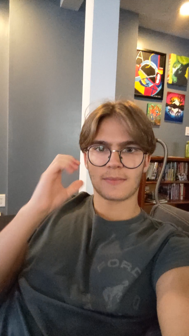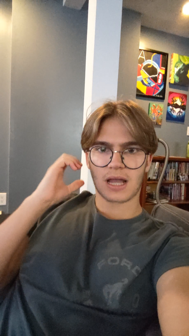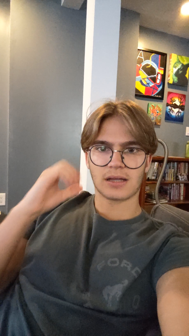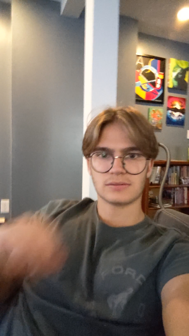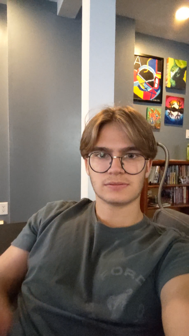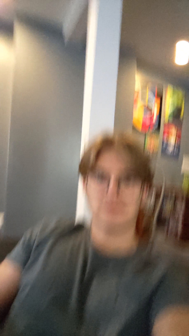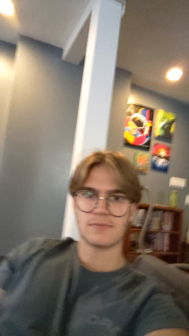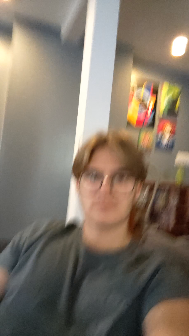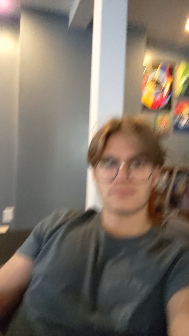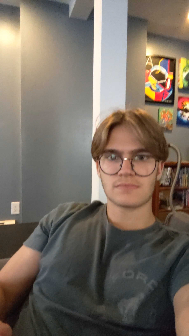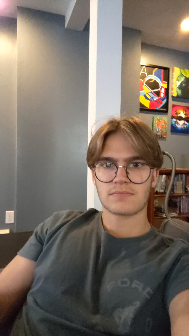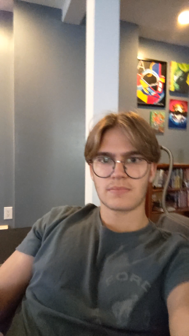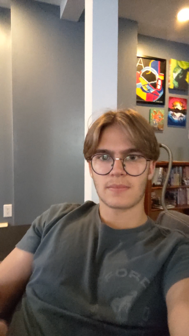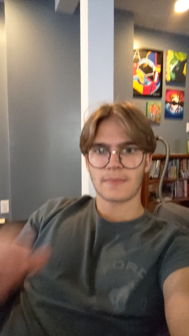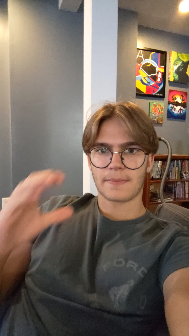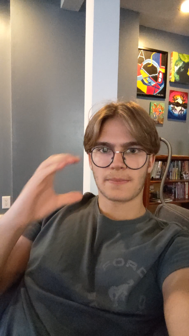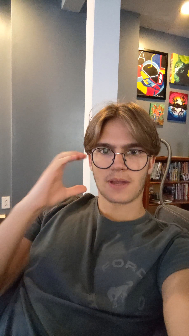bus